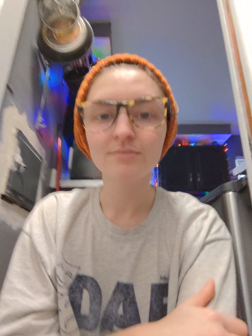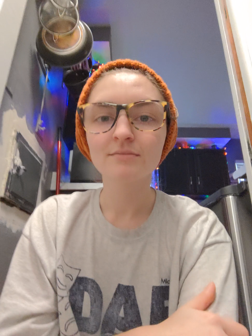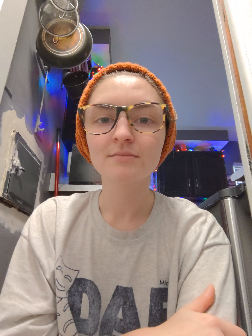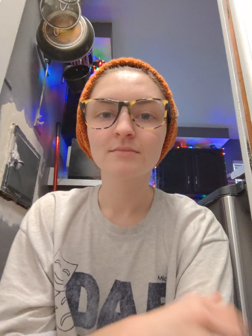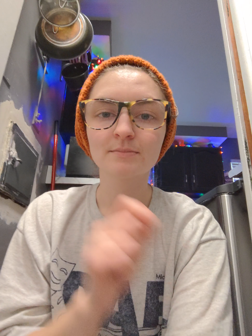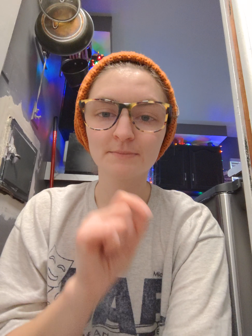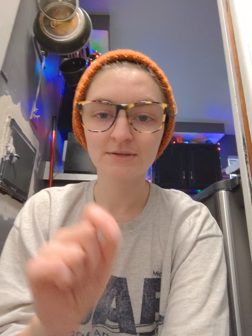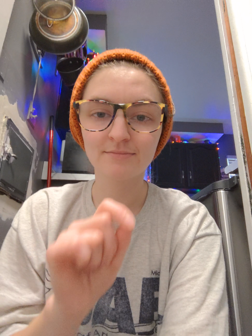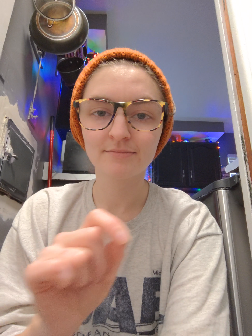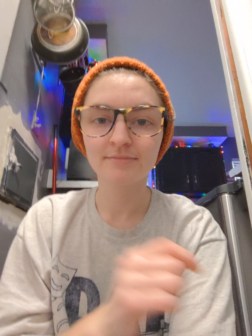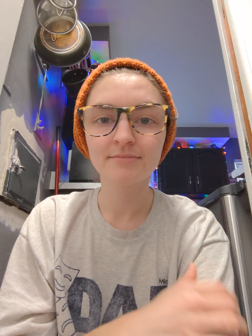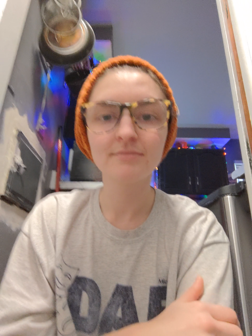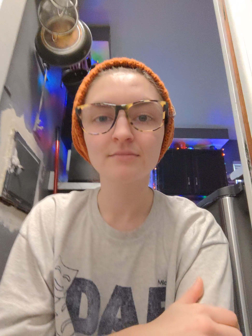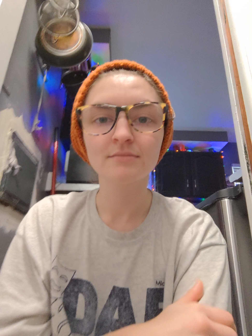pen